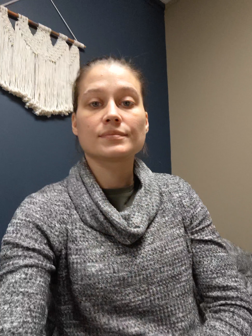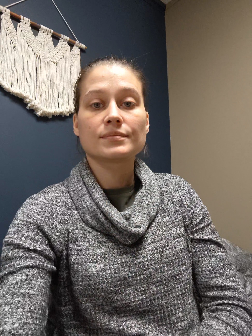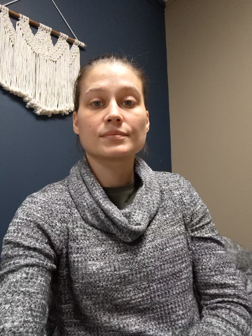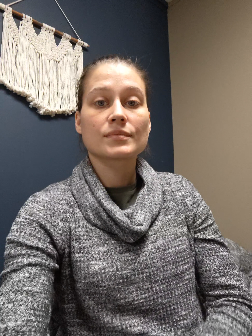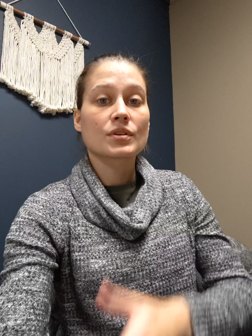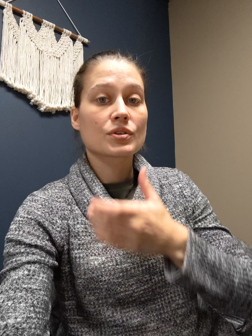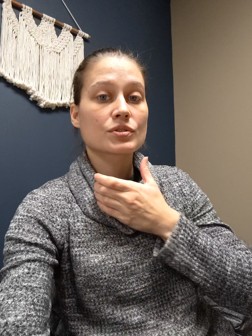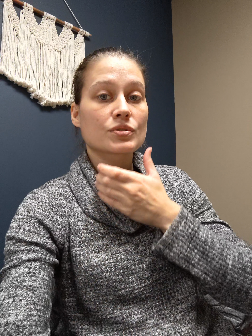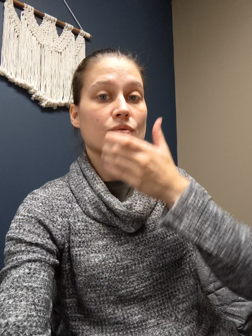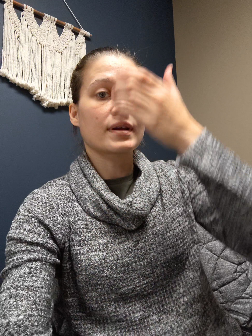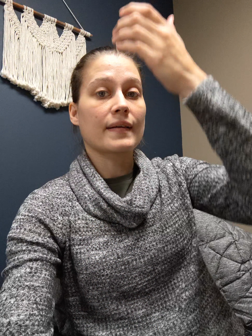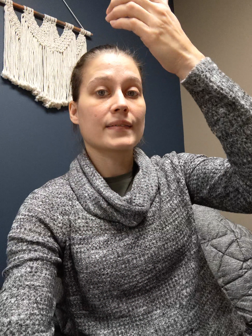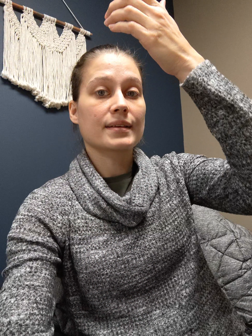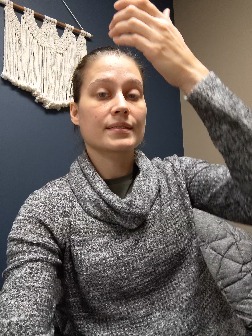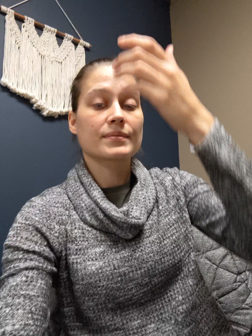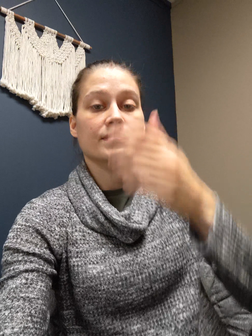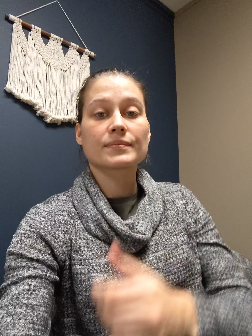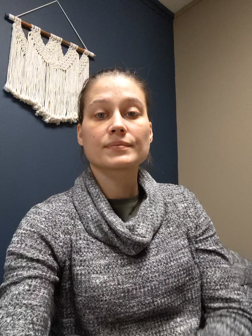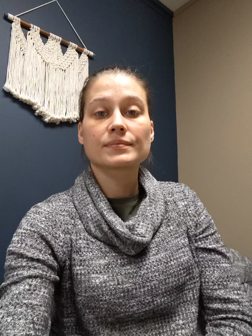giraffe